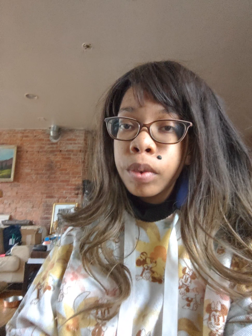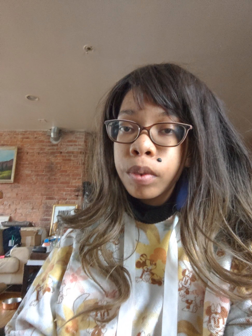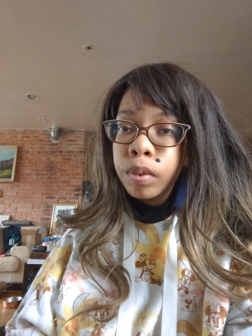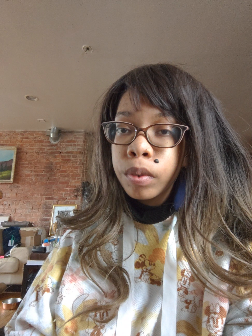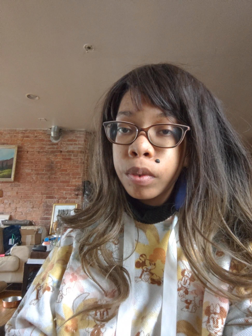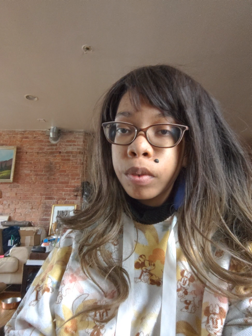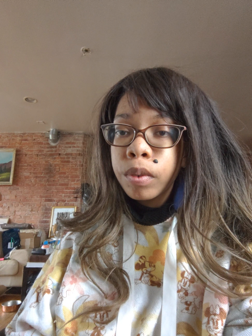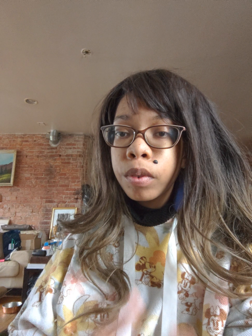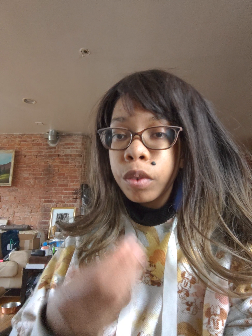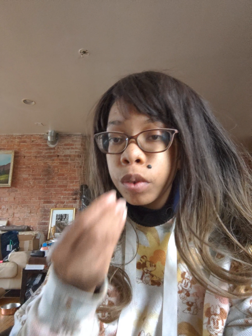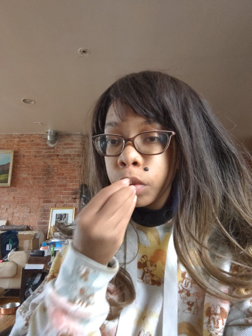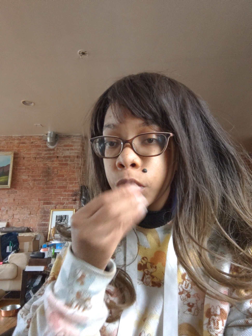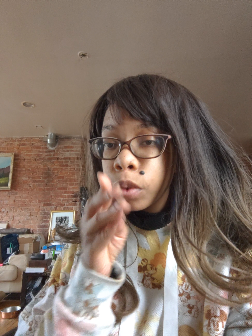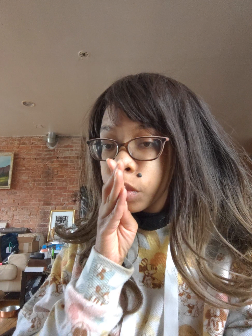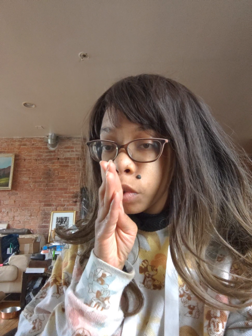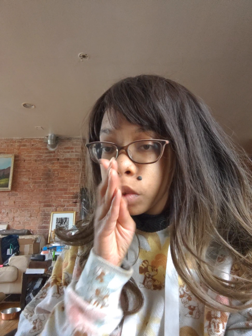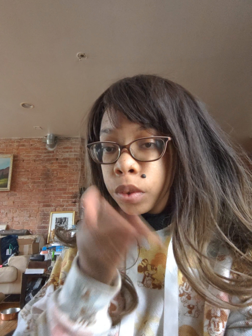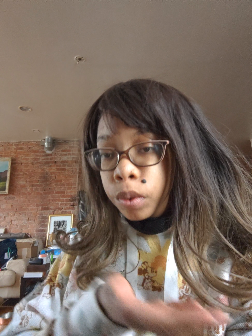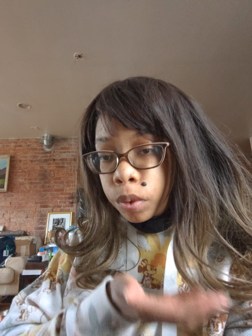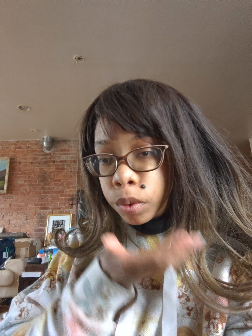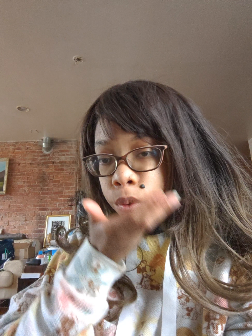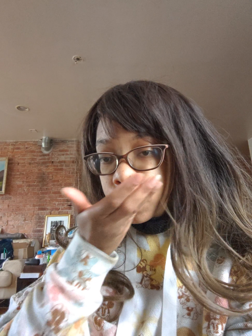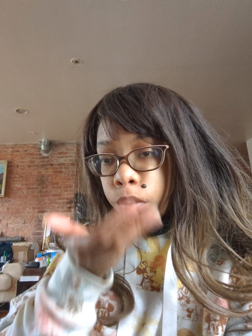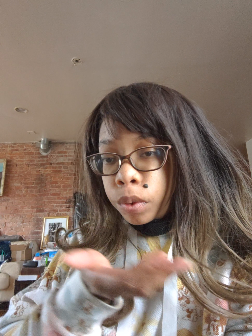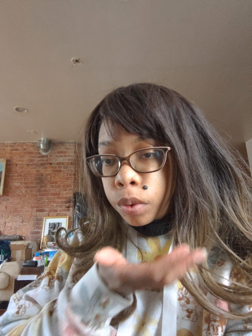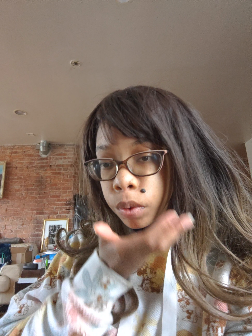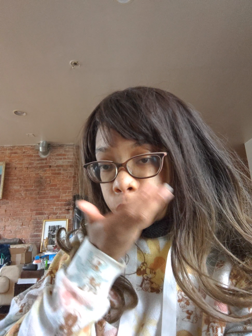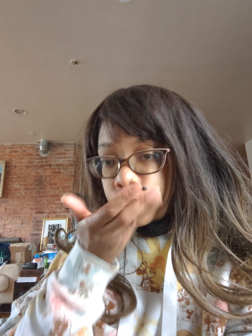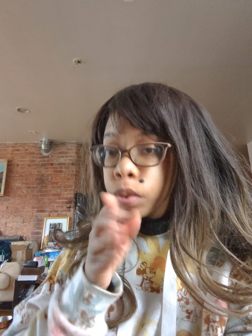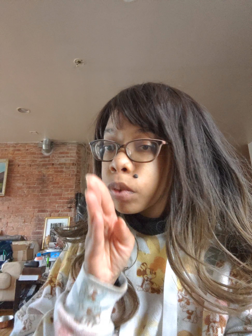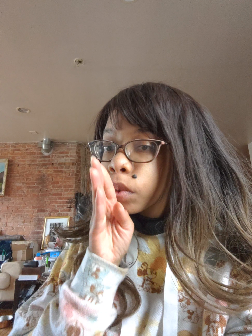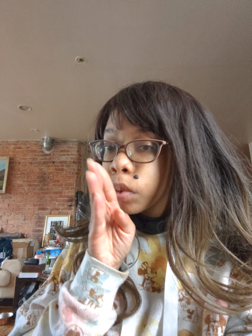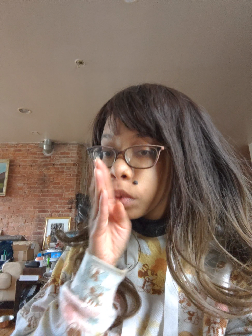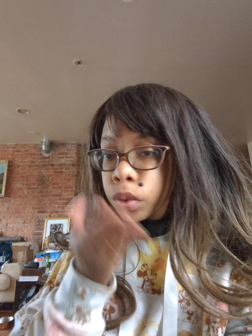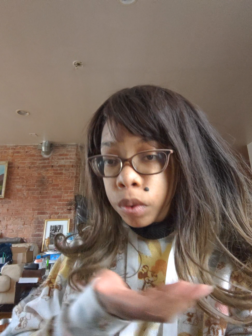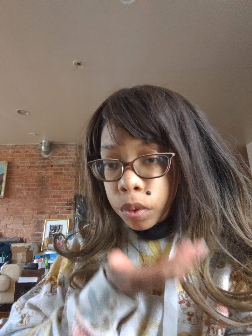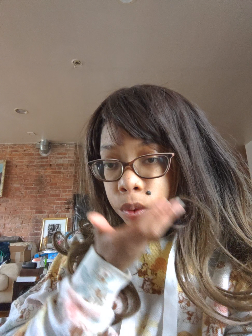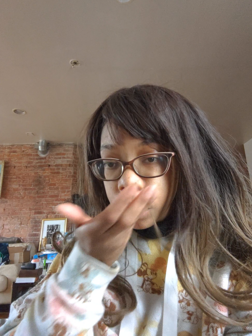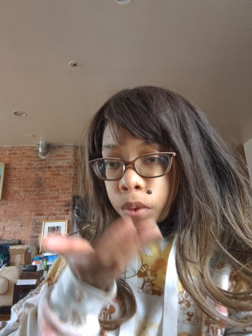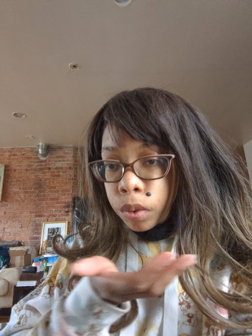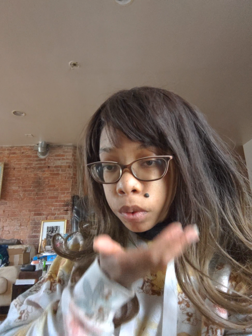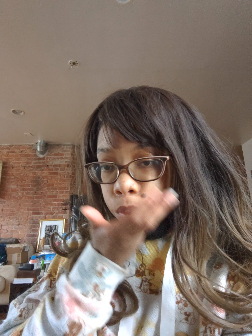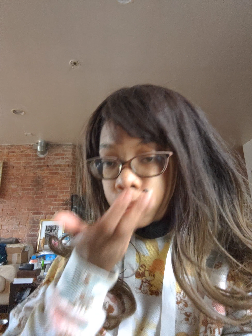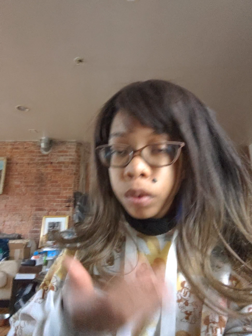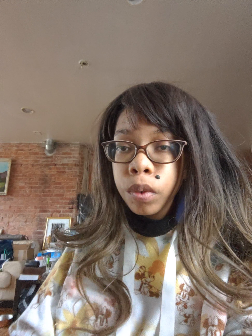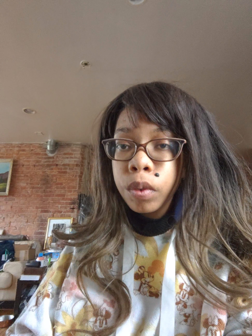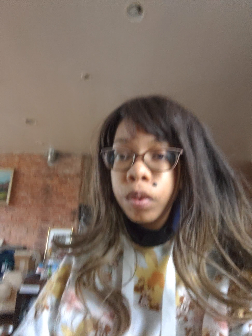cereal